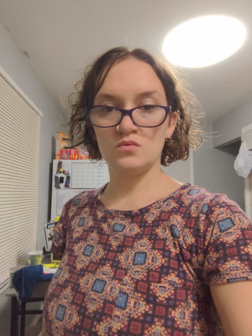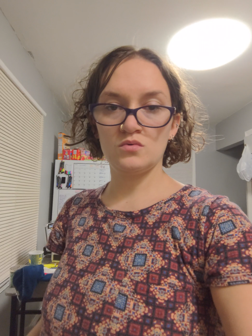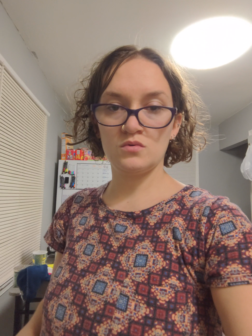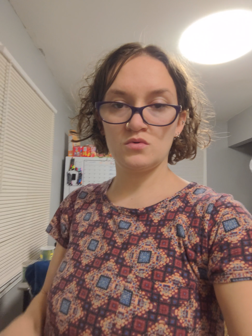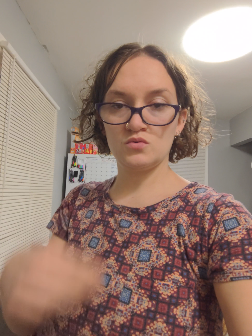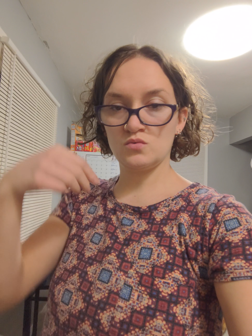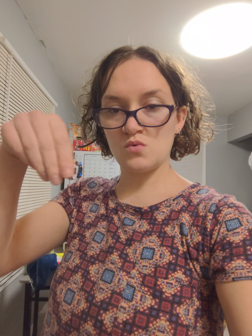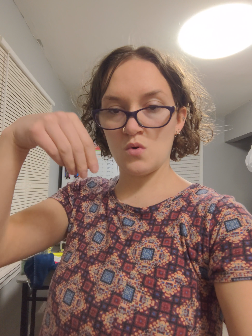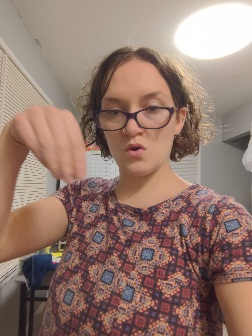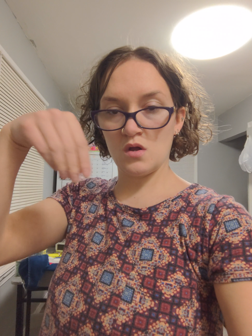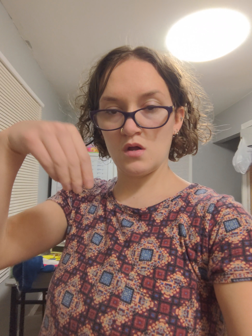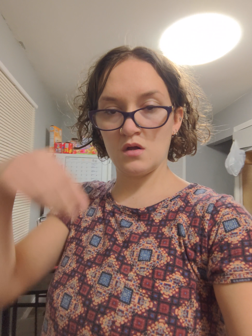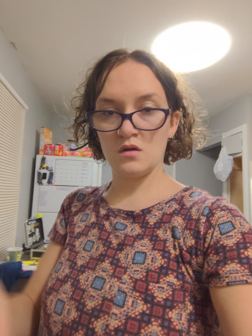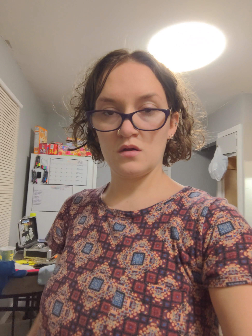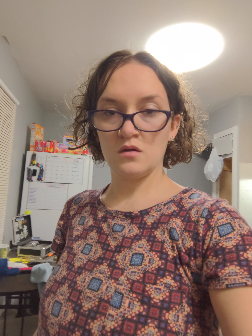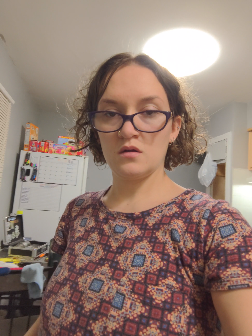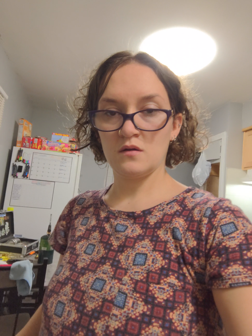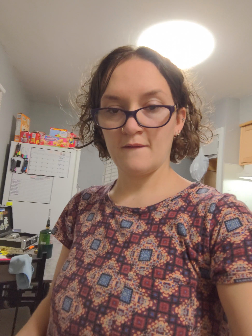store